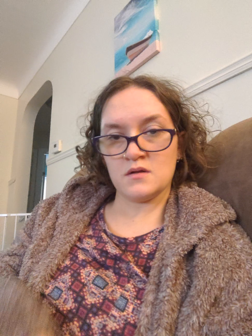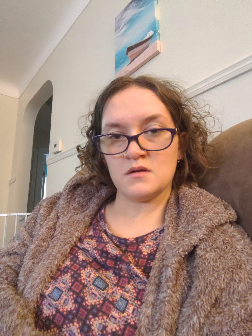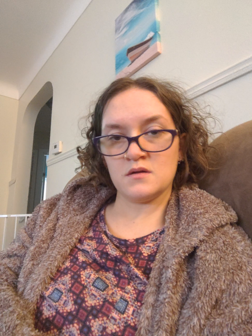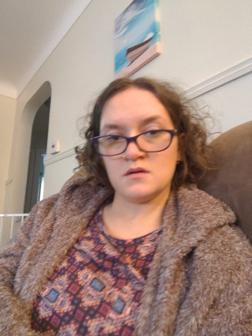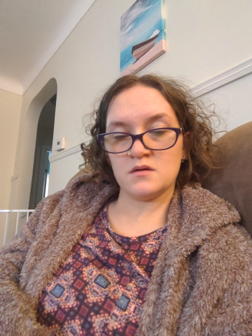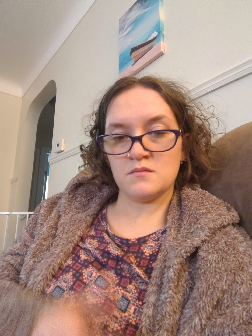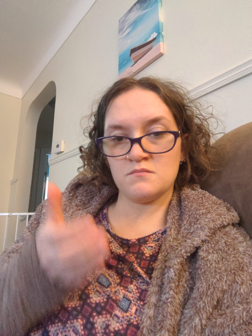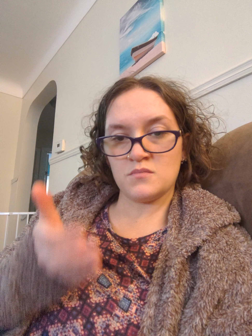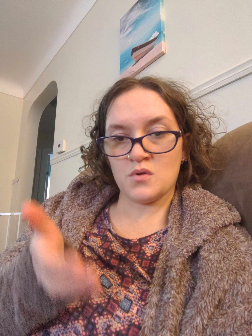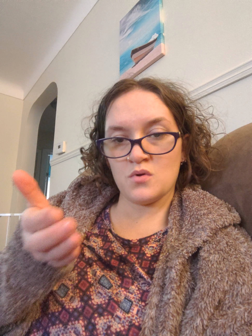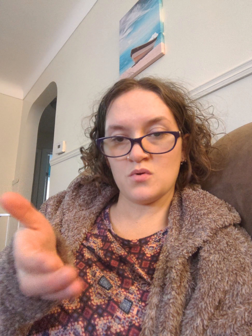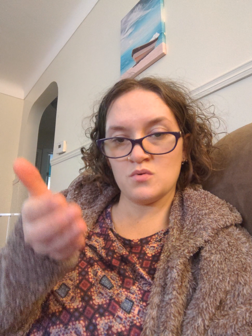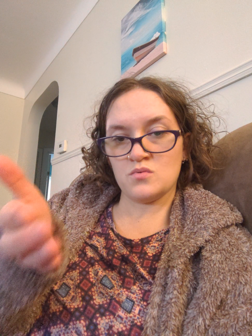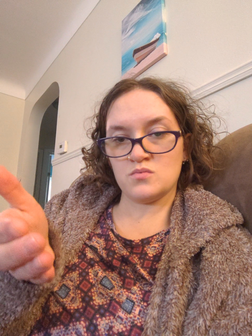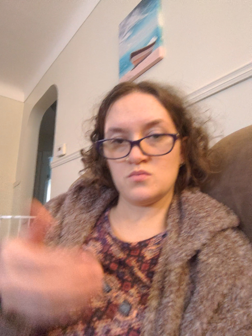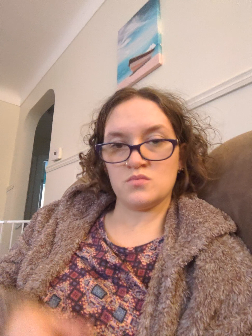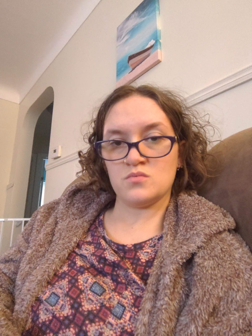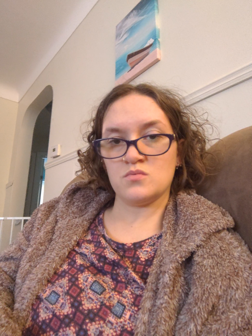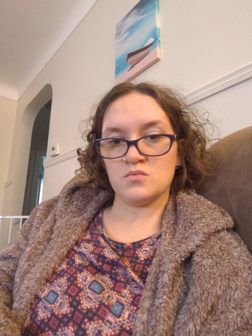boat